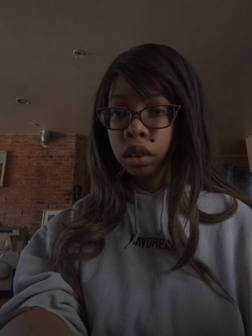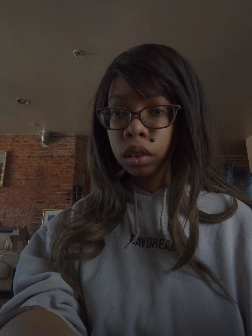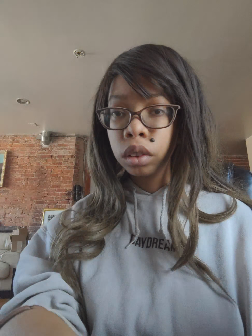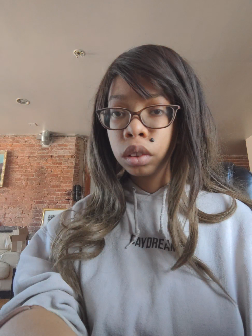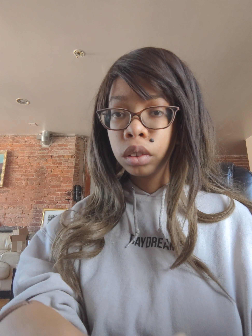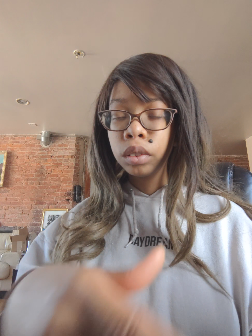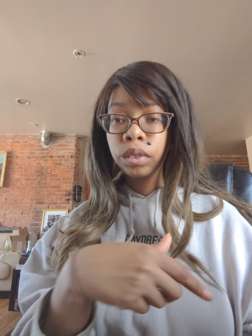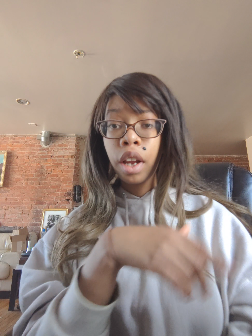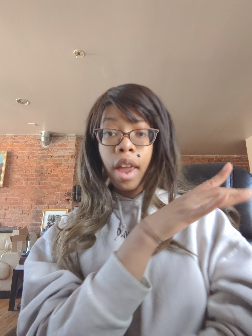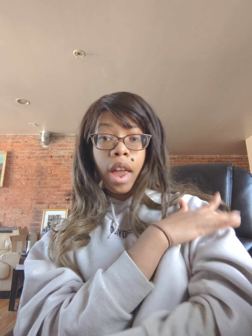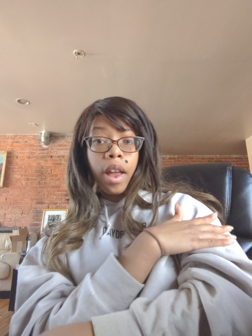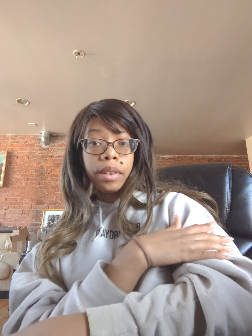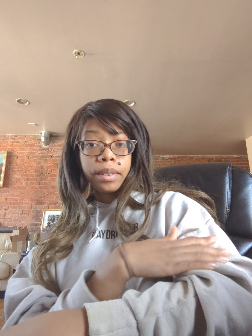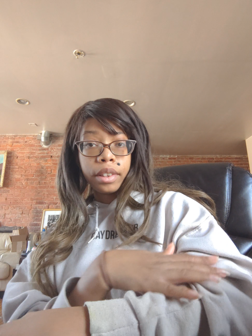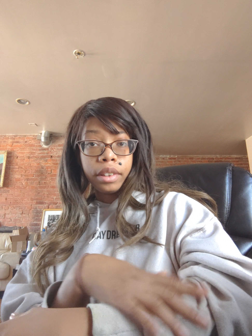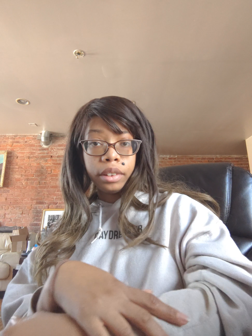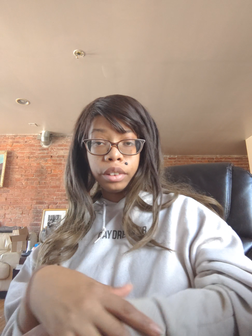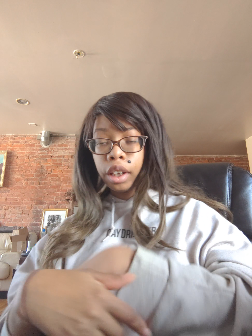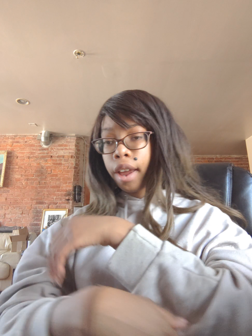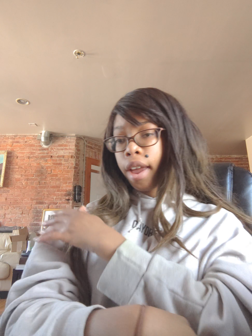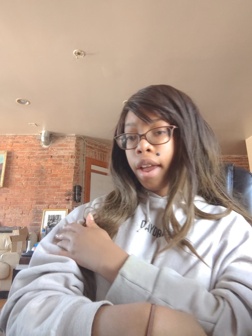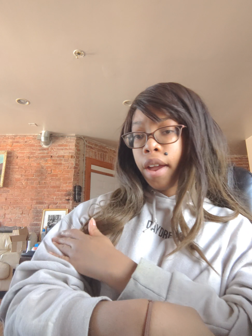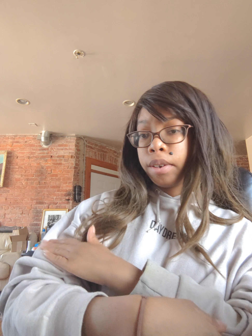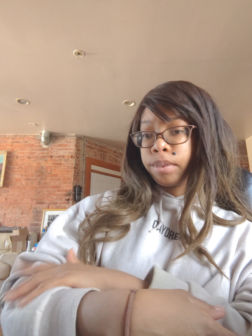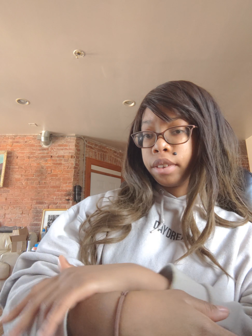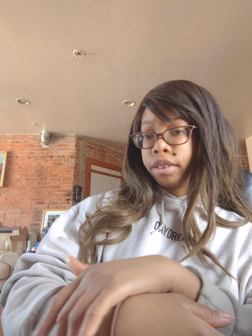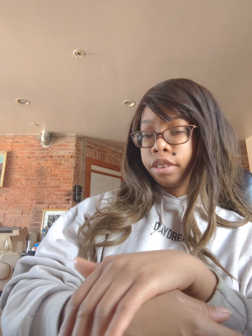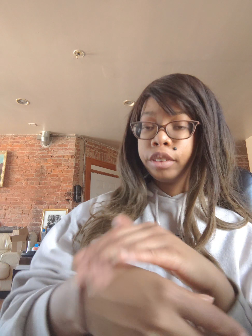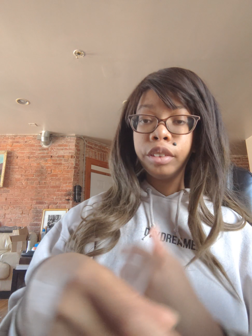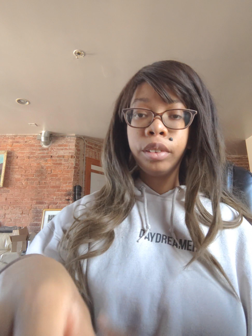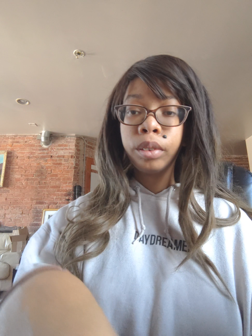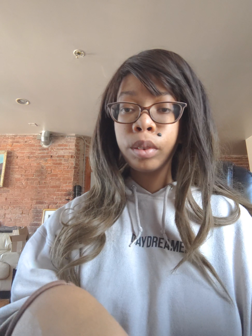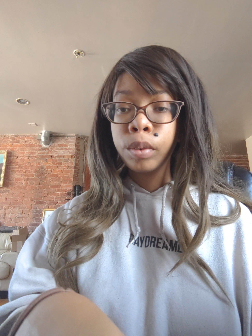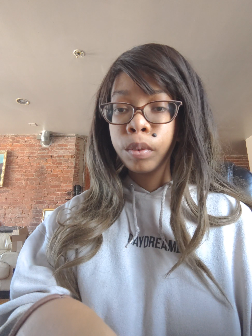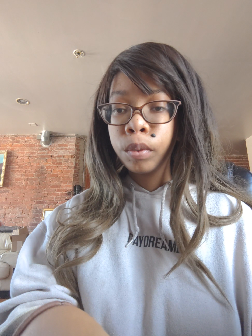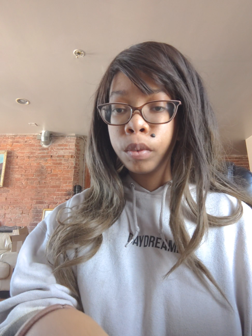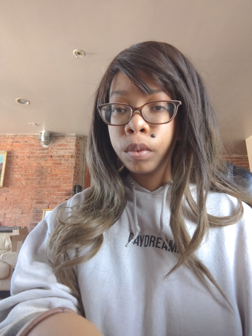arm